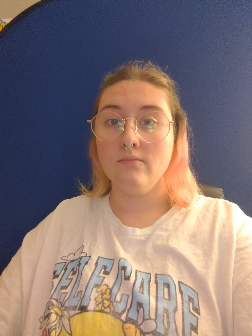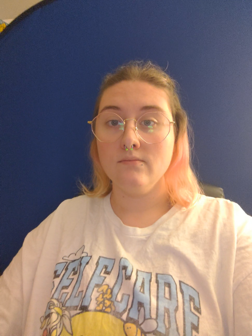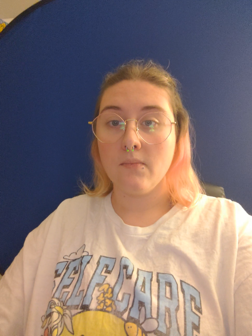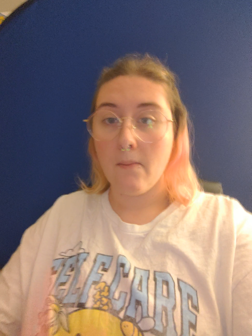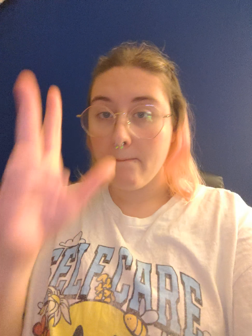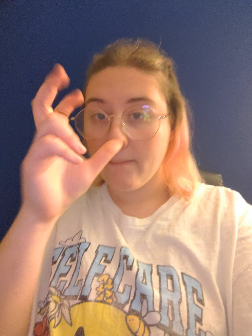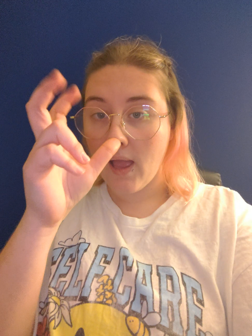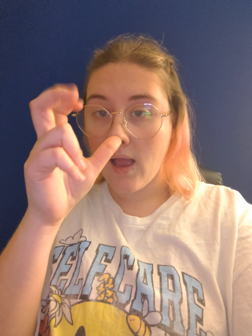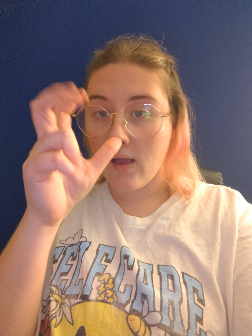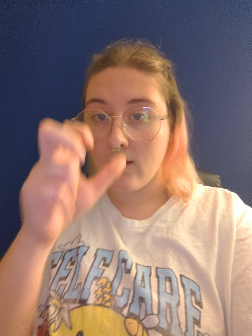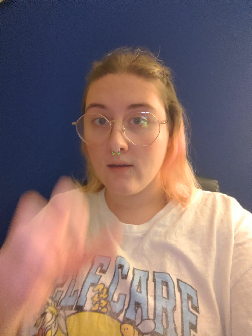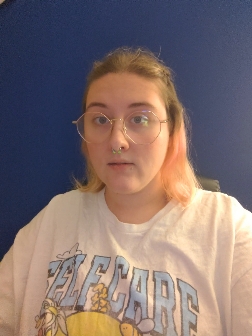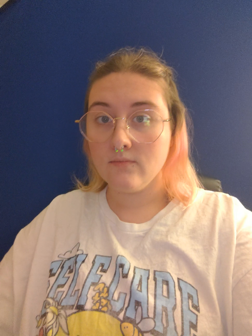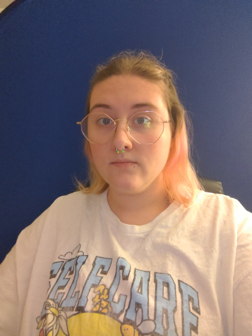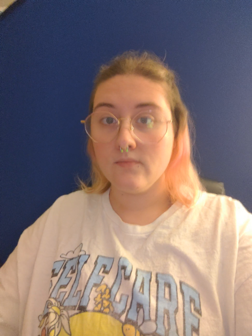bug